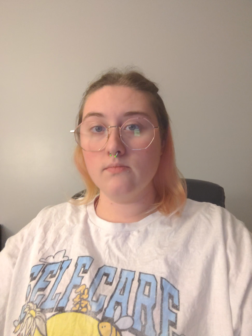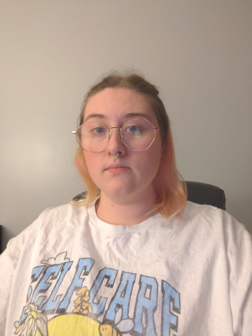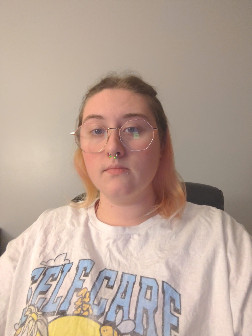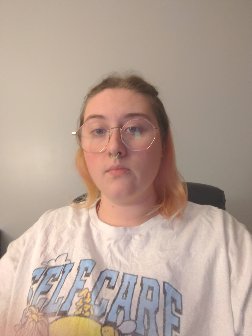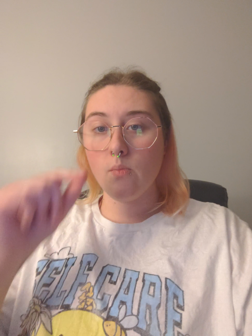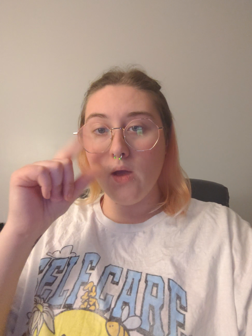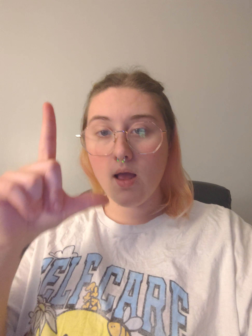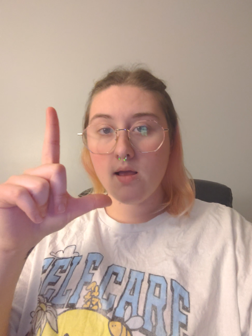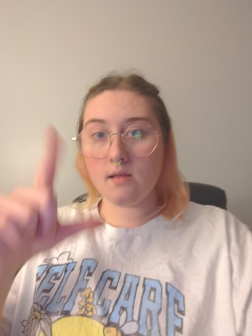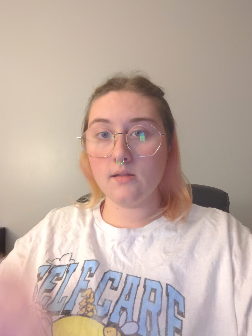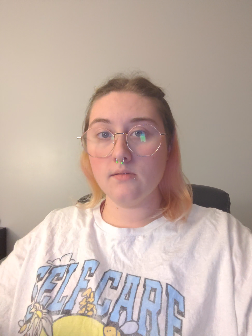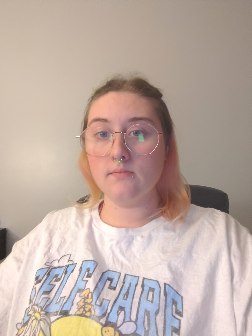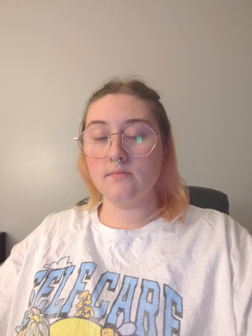wake